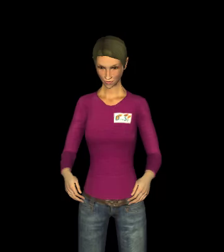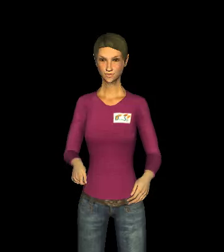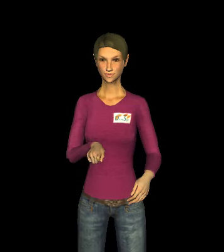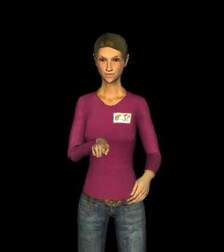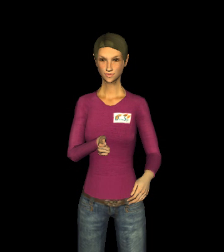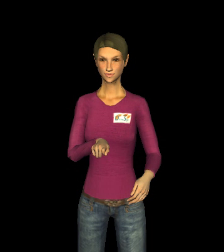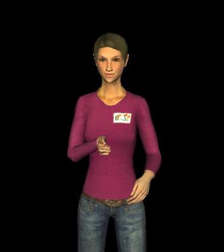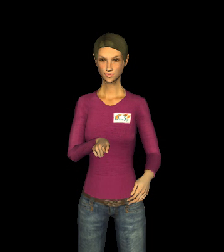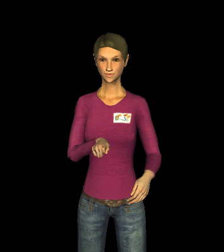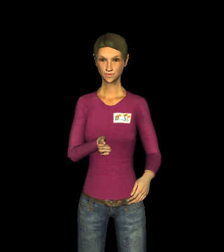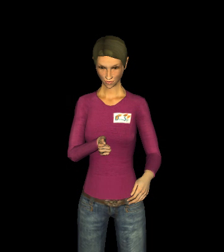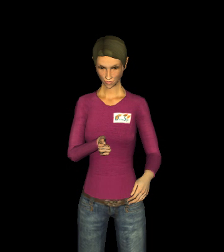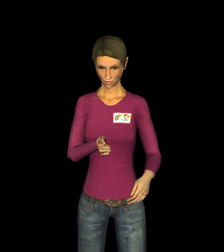مفتاح